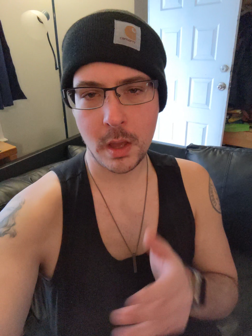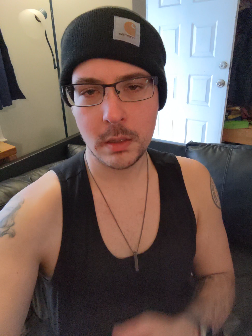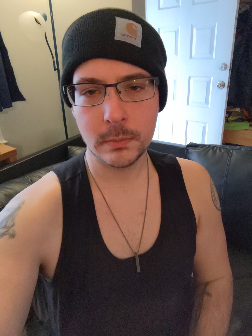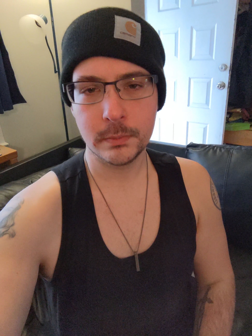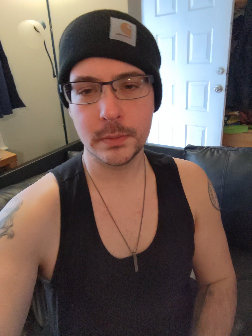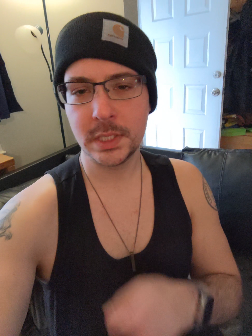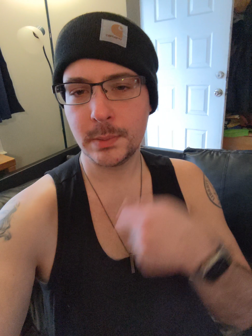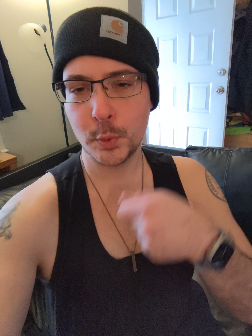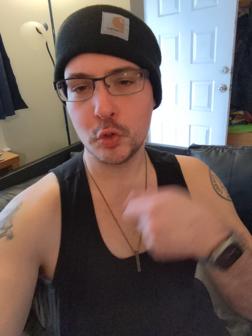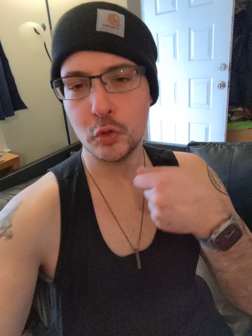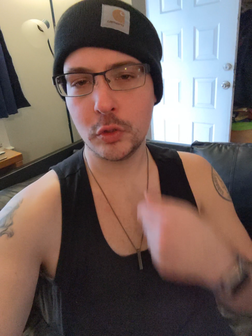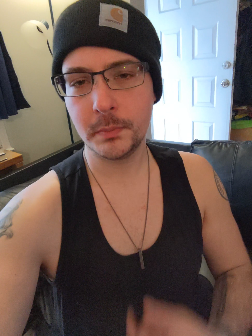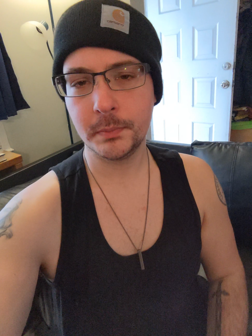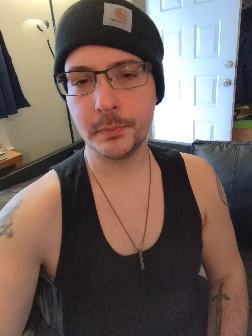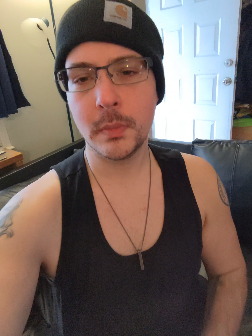zipper